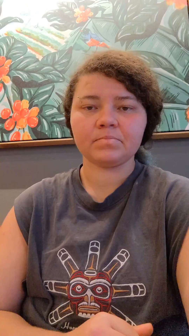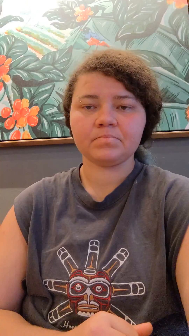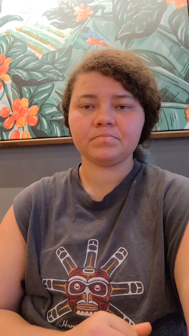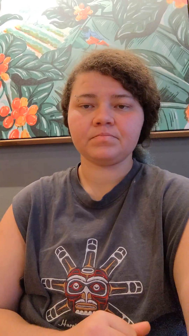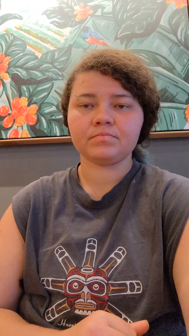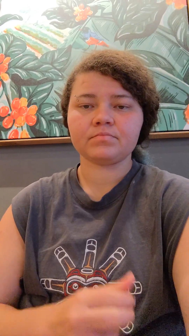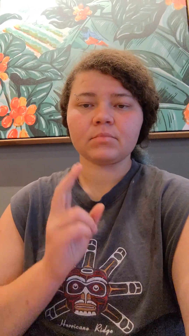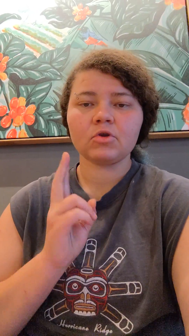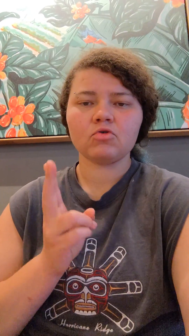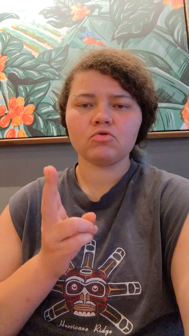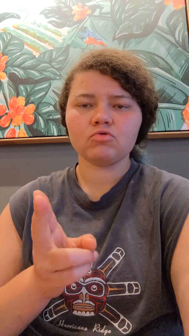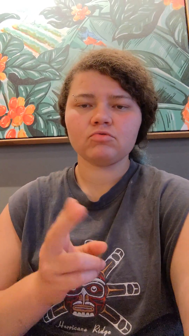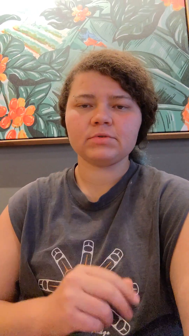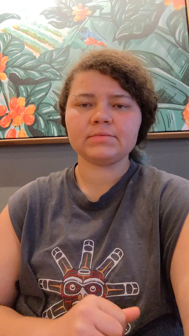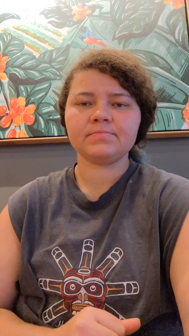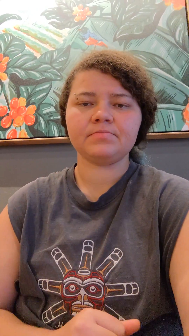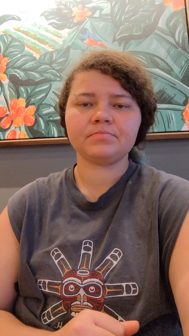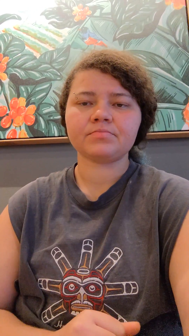hurry